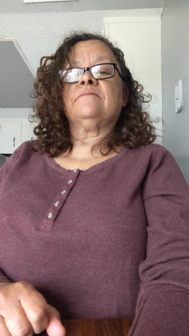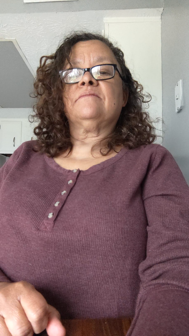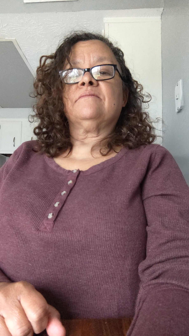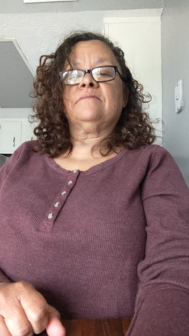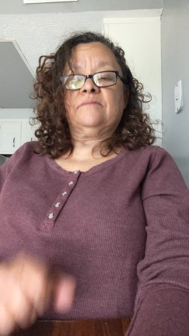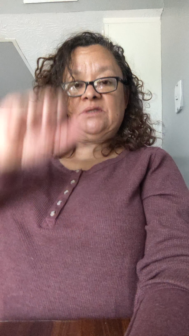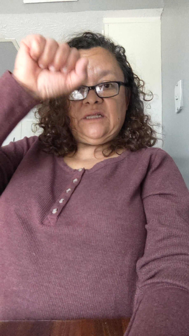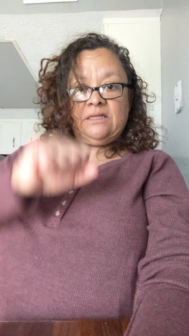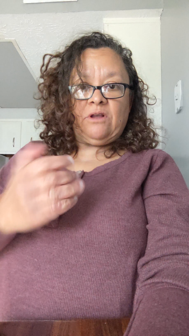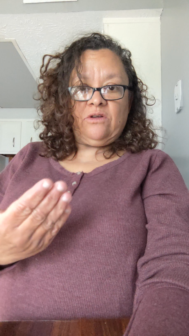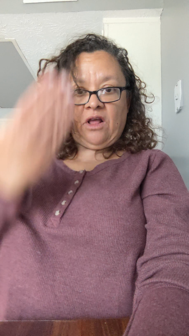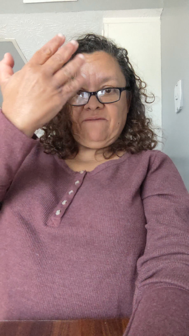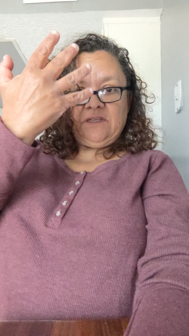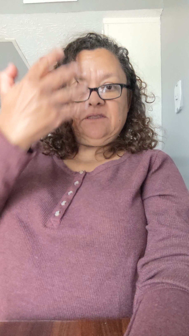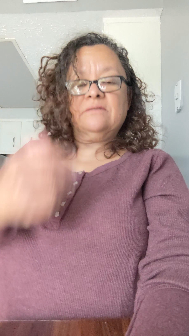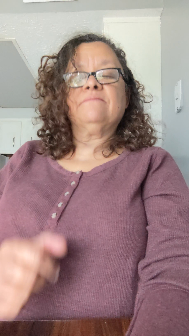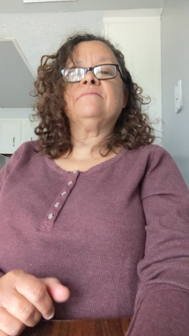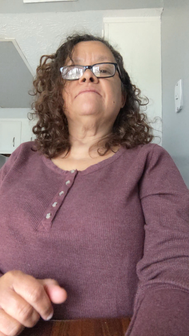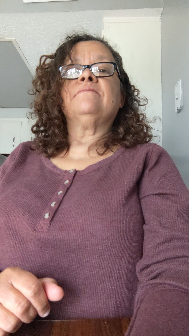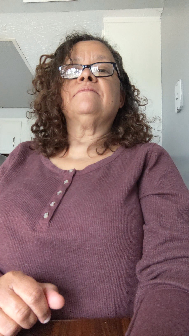gloves